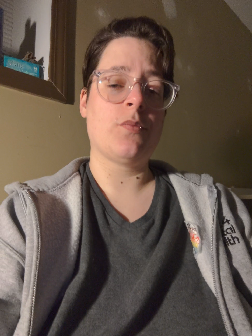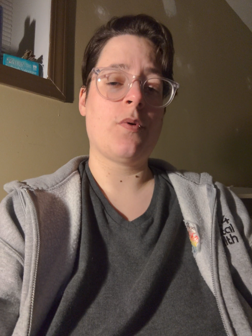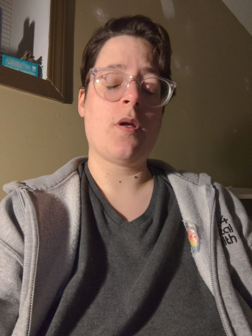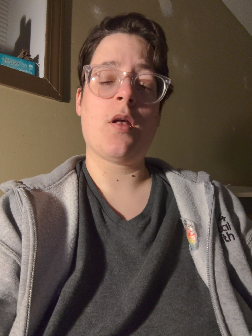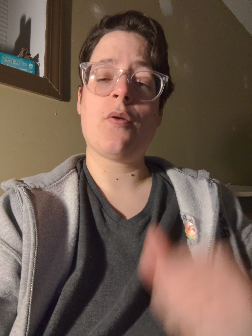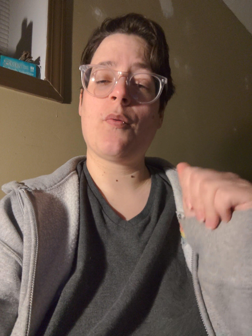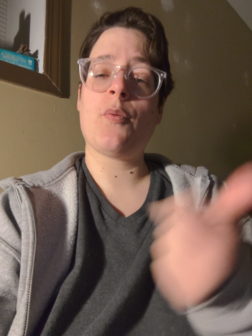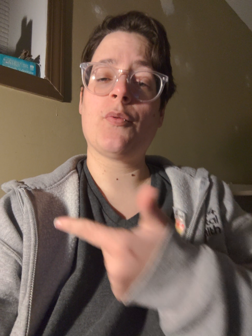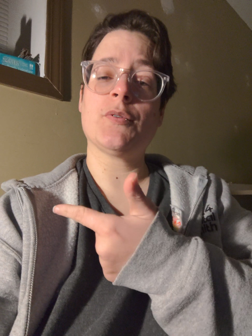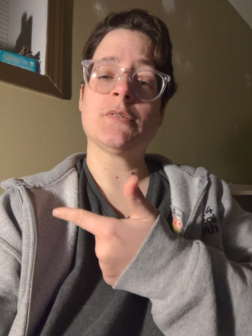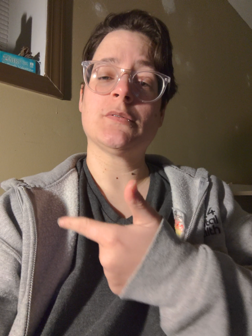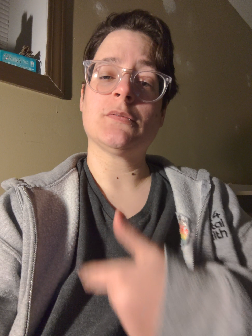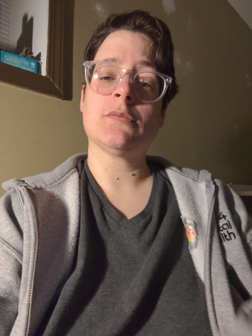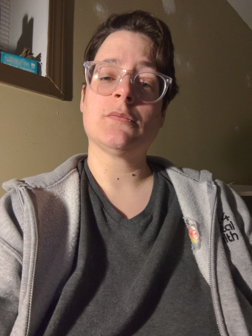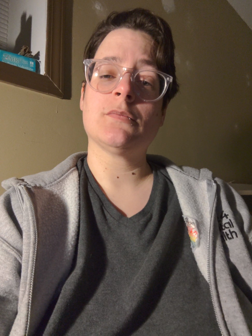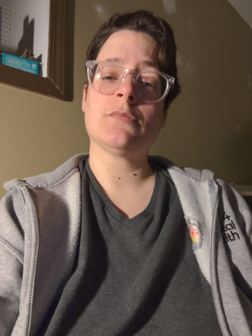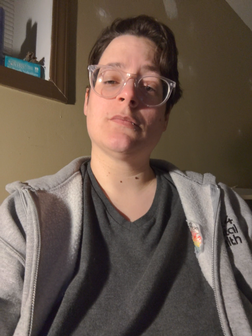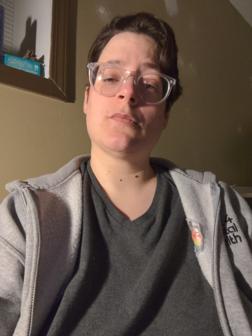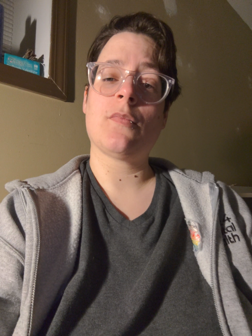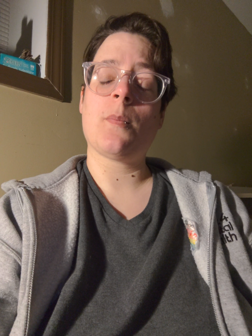all